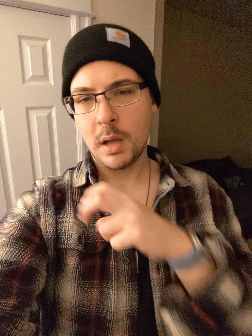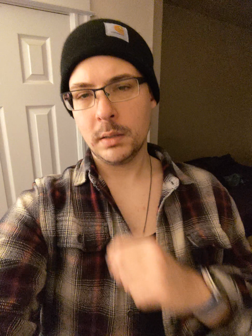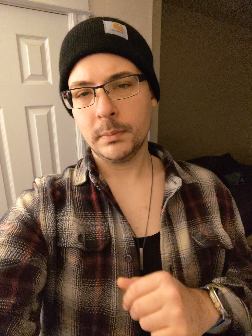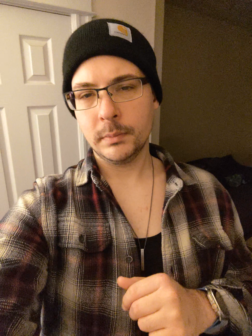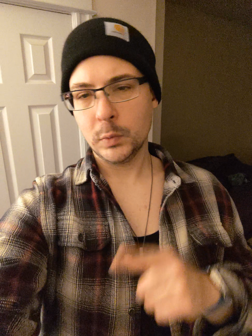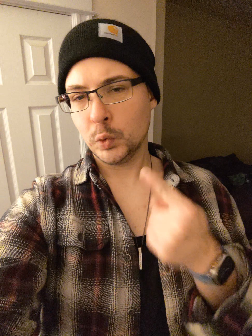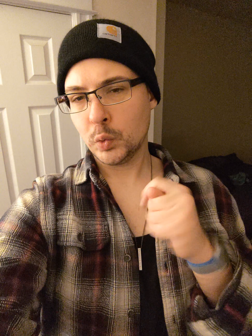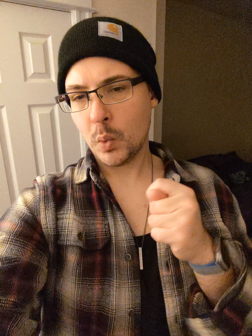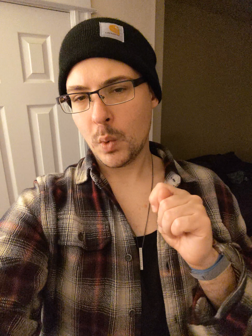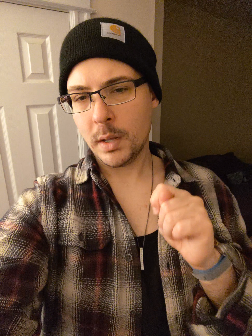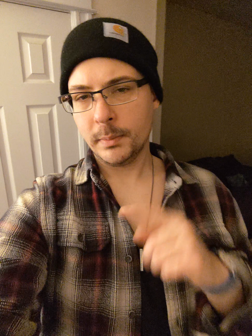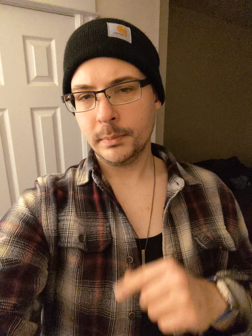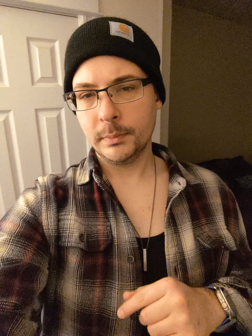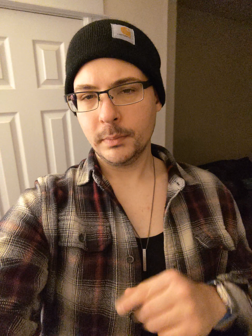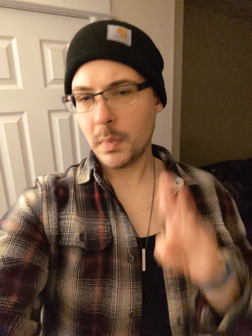toy